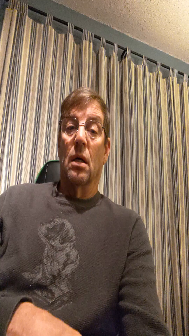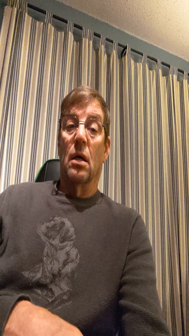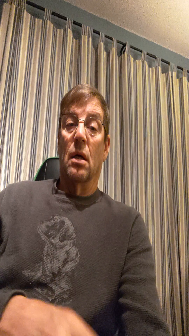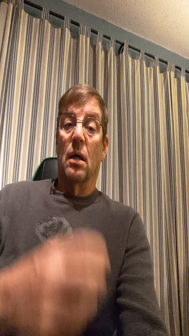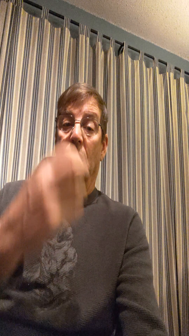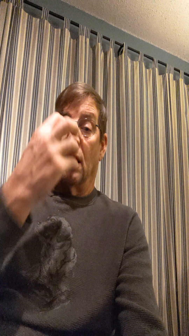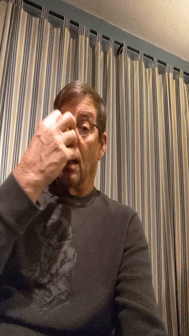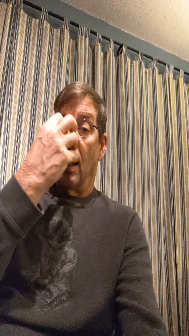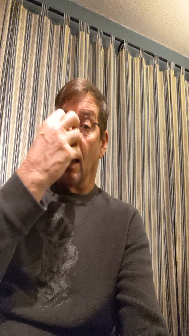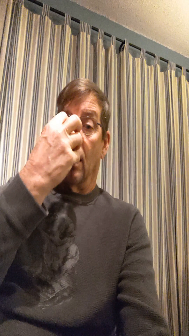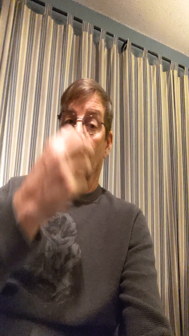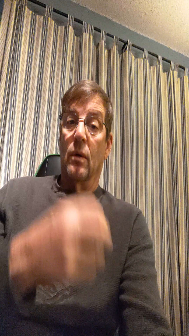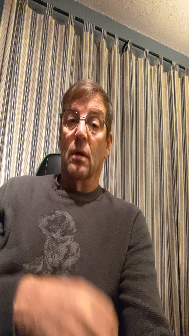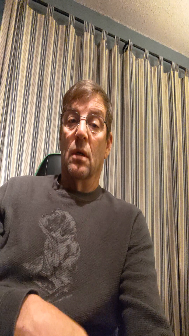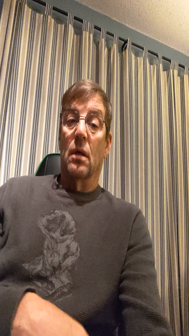clown